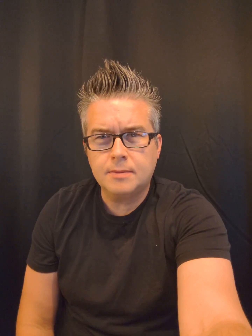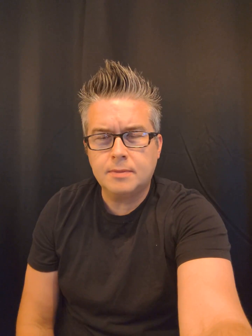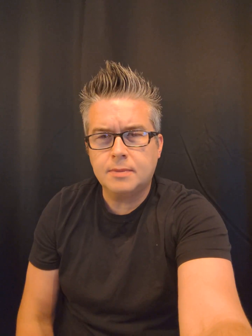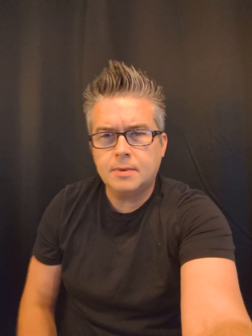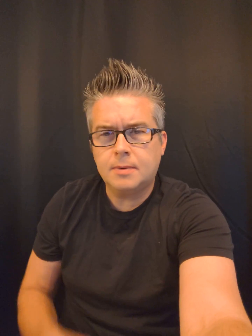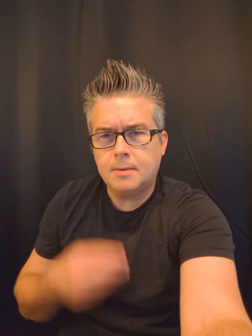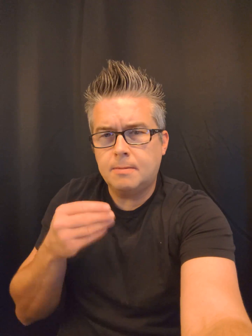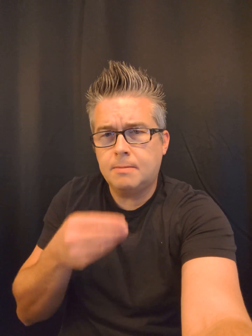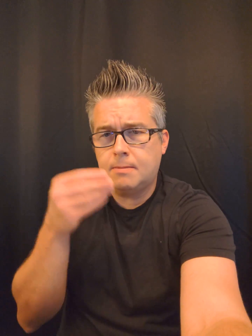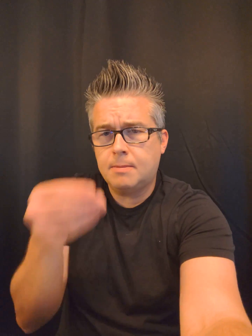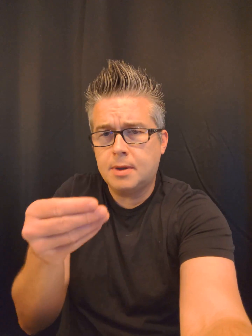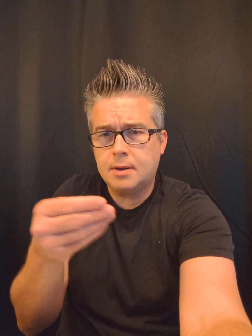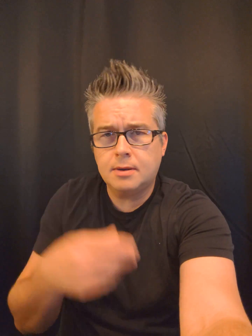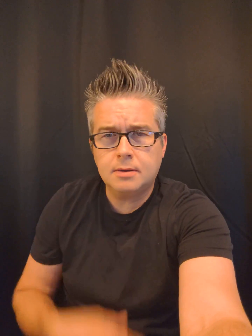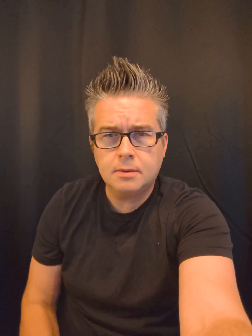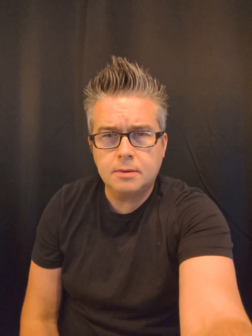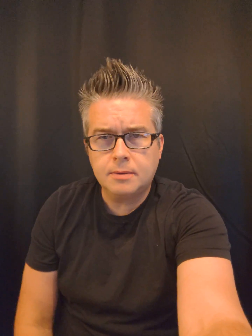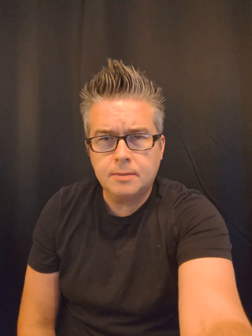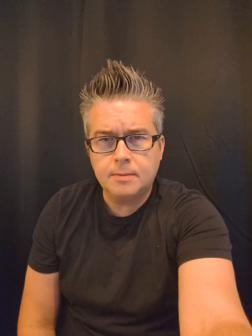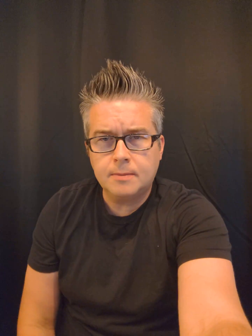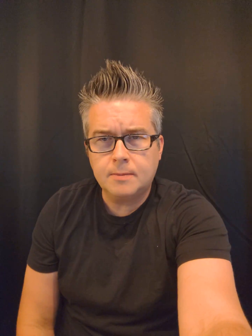buy